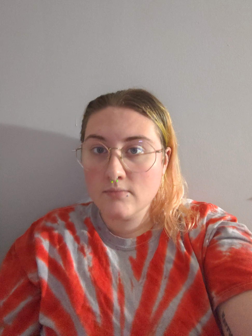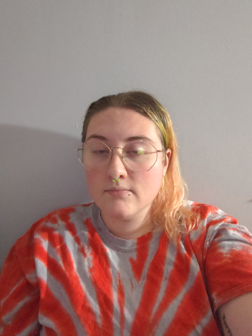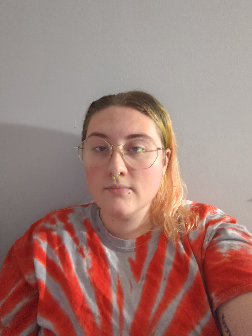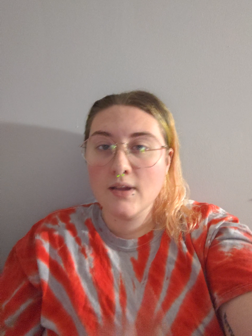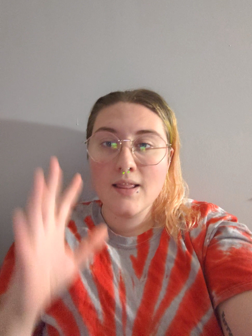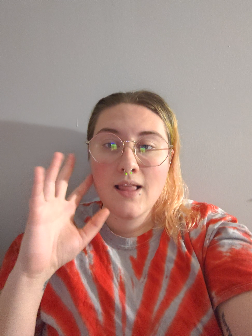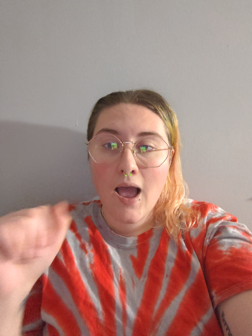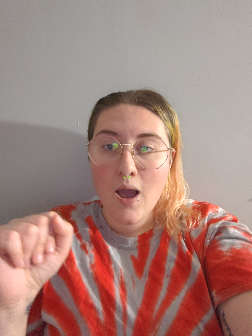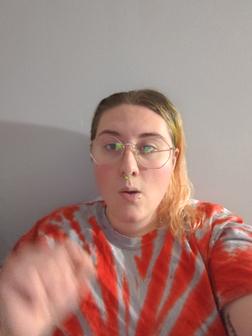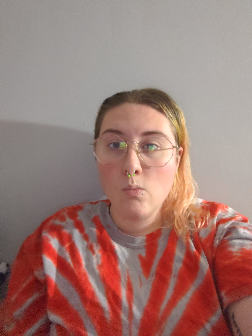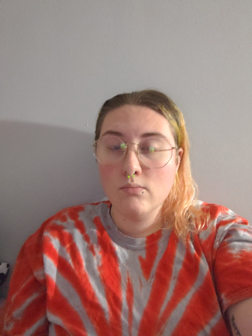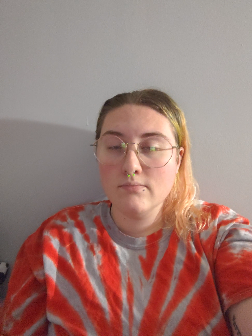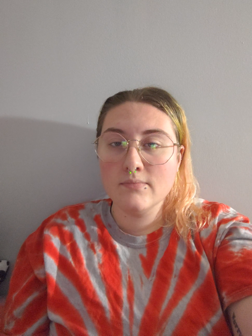loud